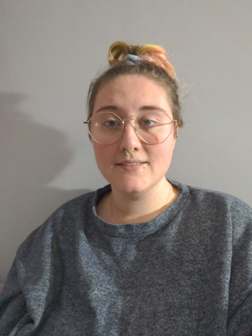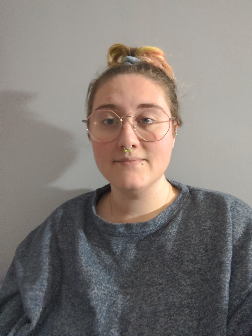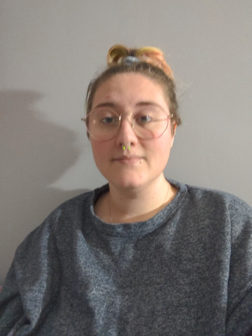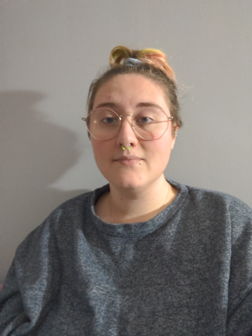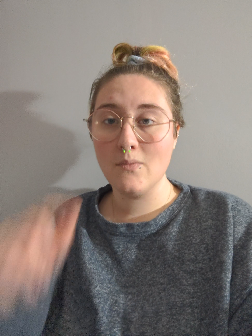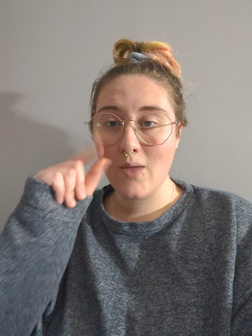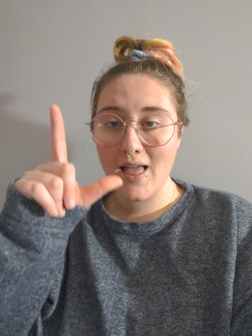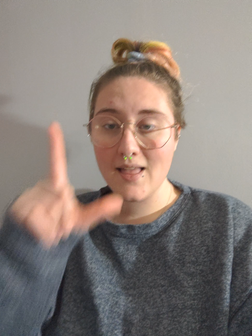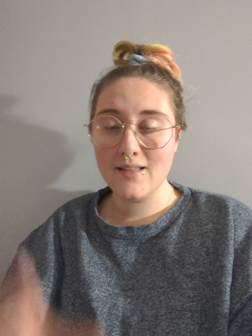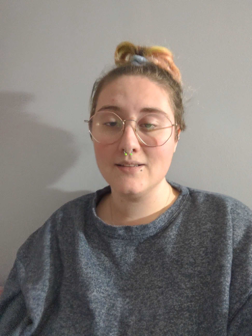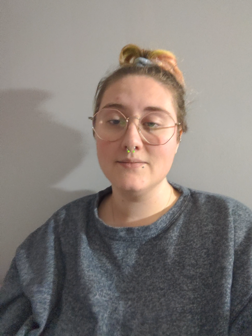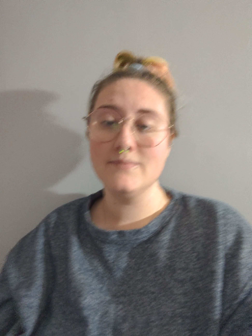wake